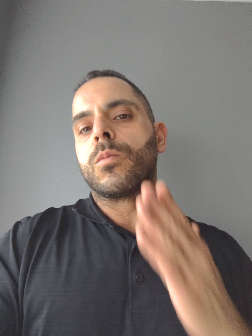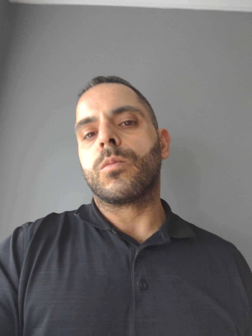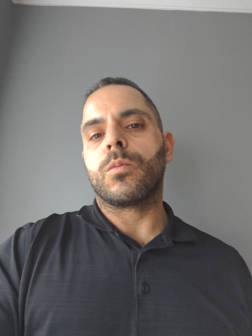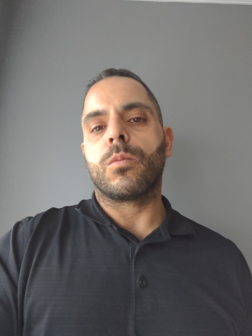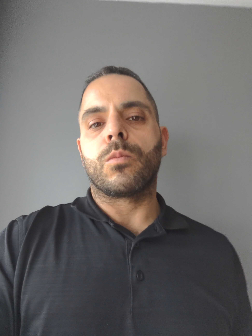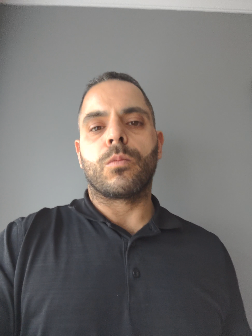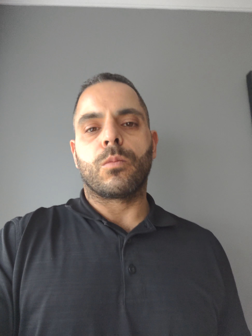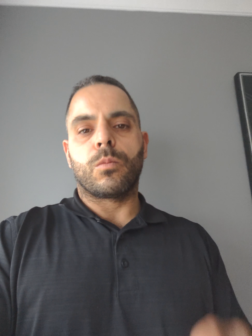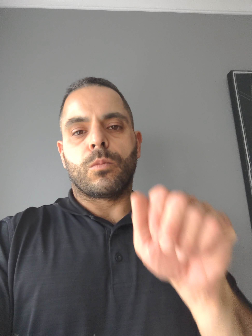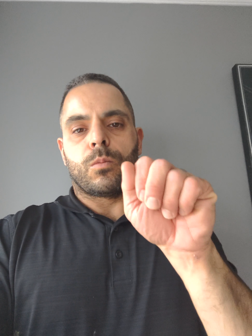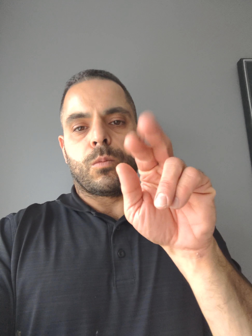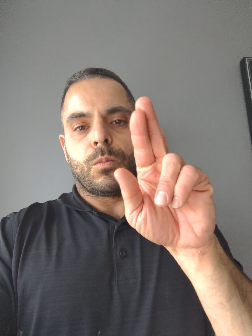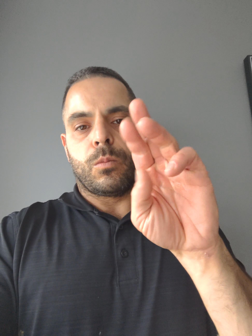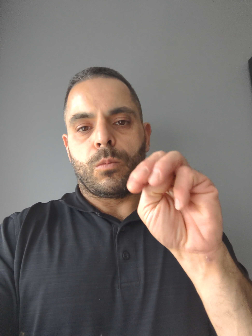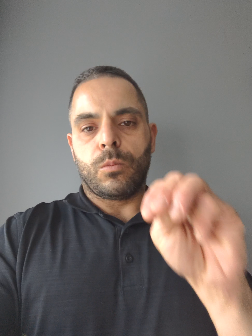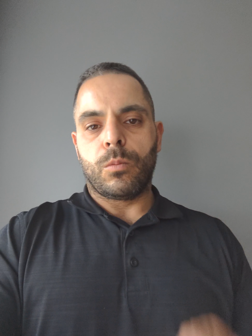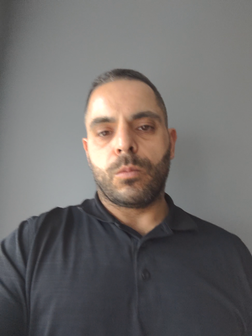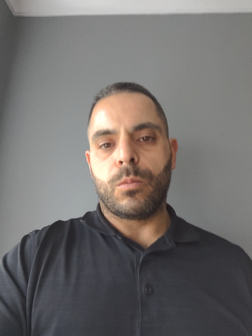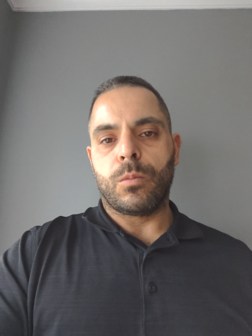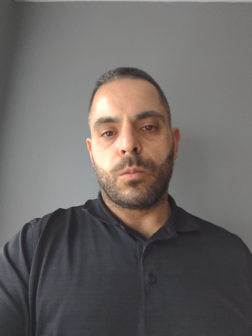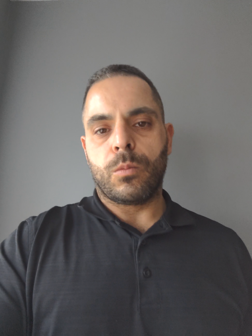arm